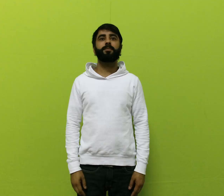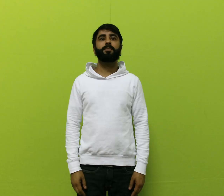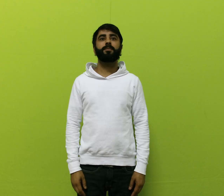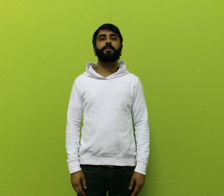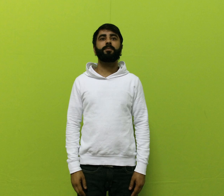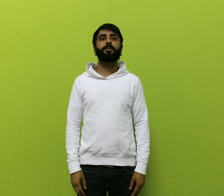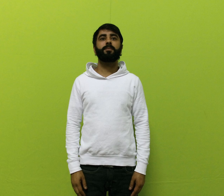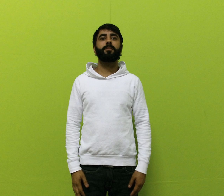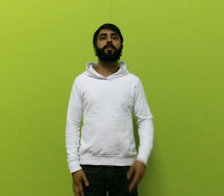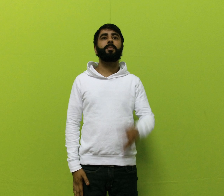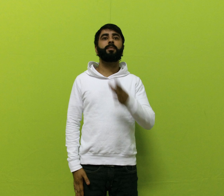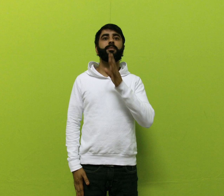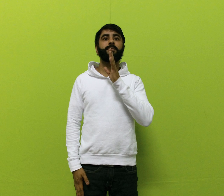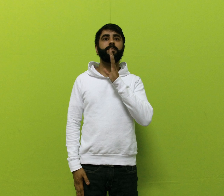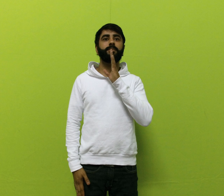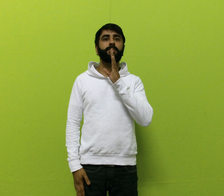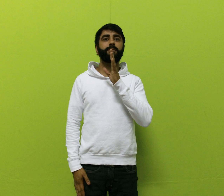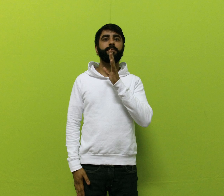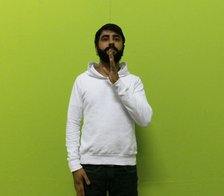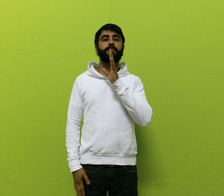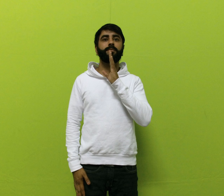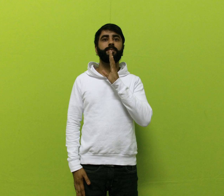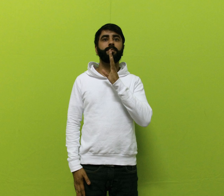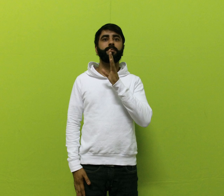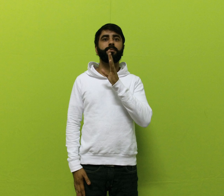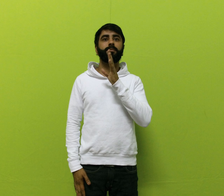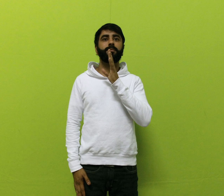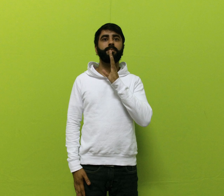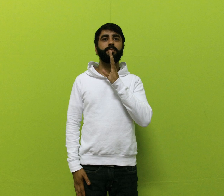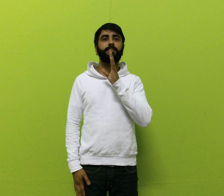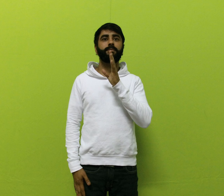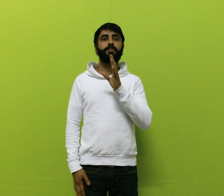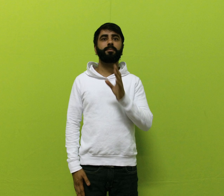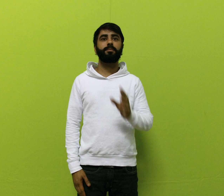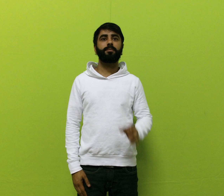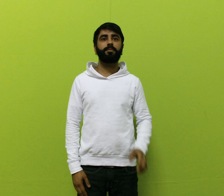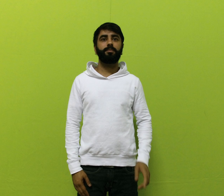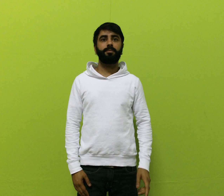conhecer